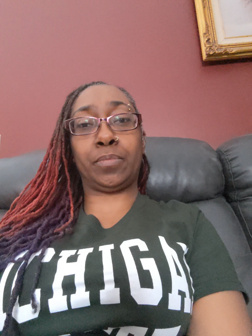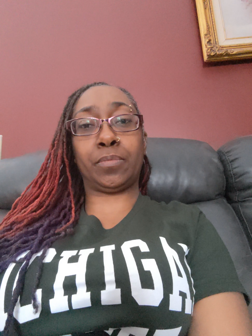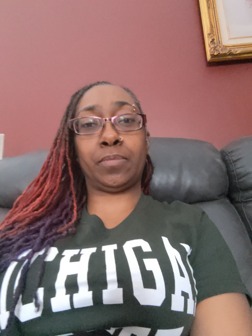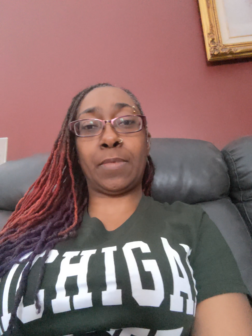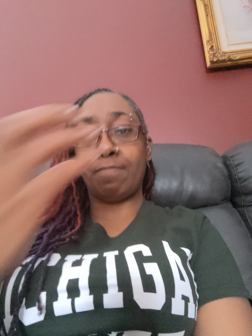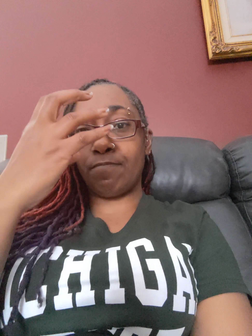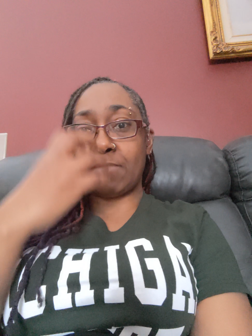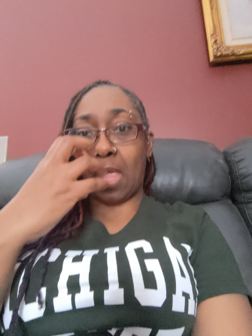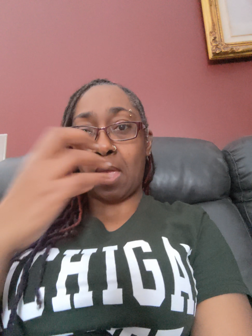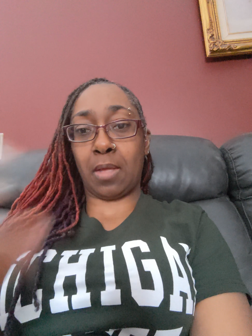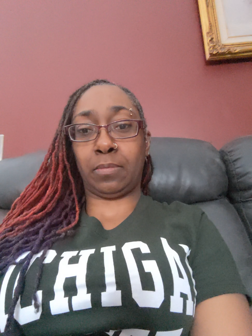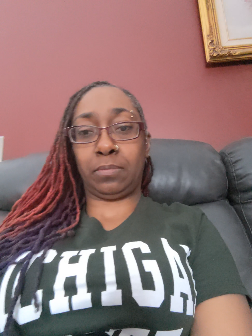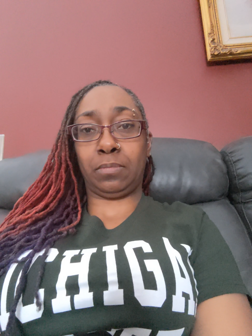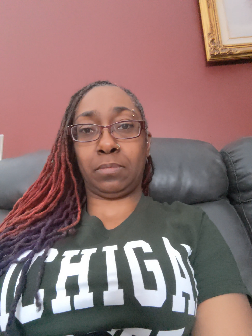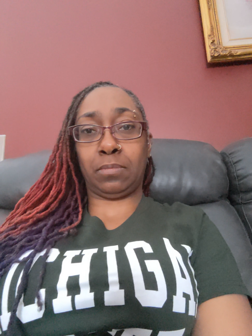mad